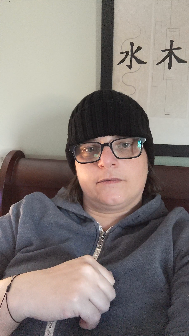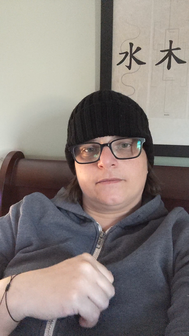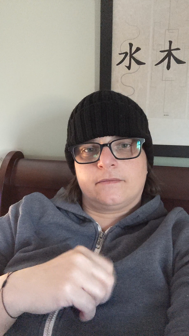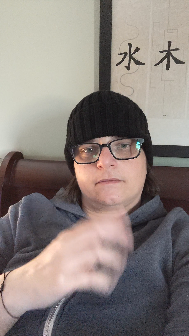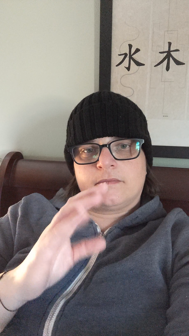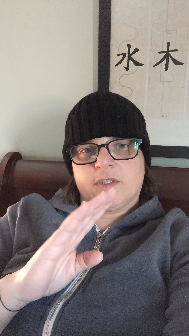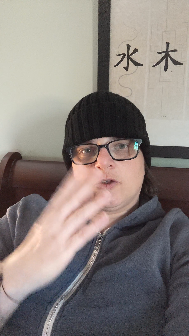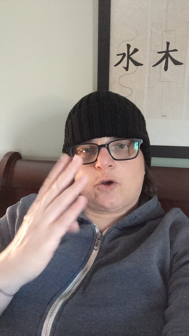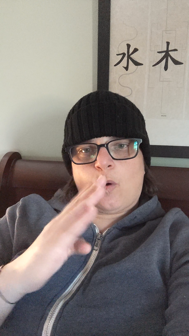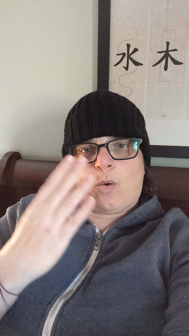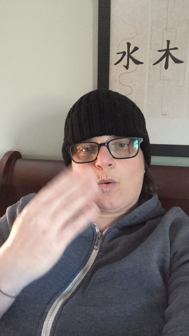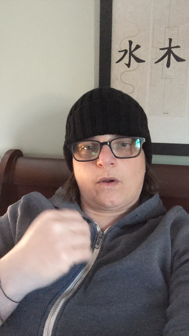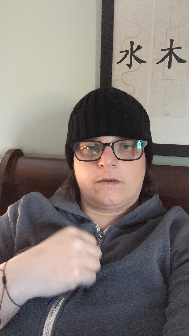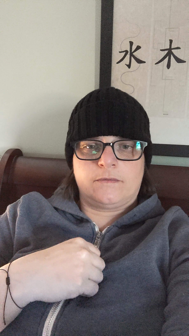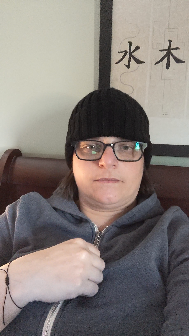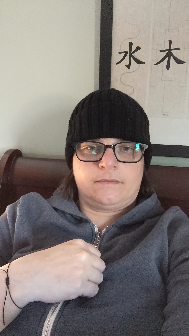door